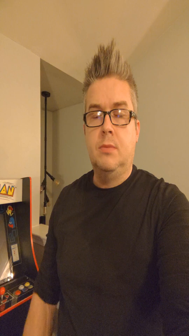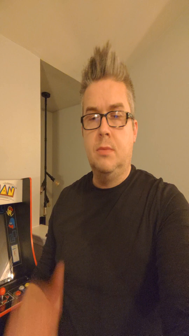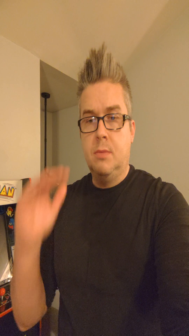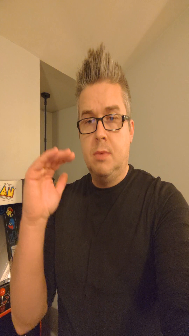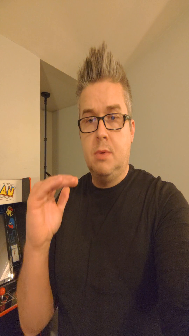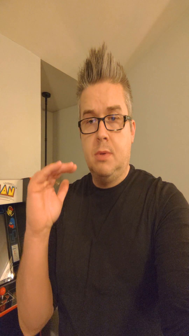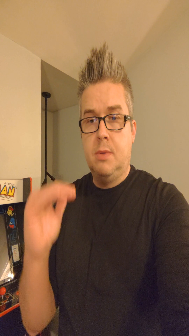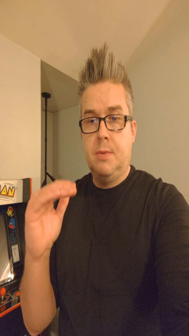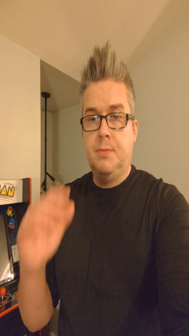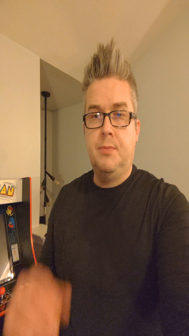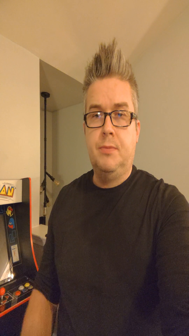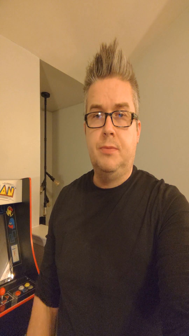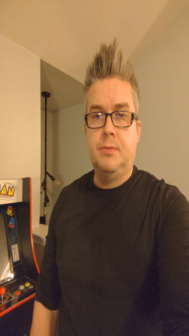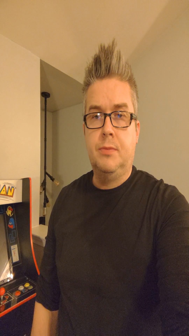child